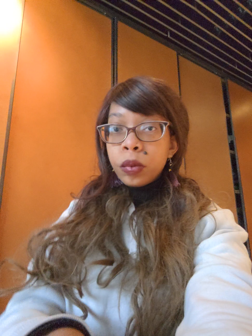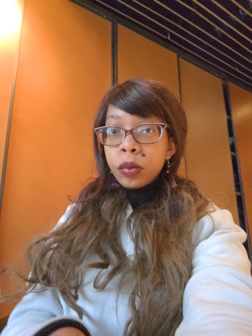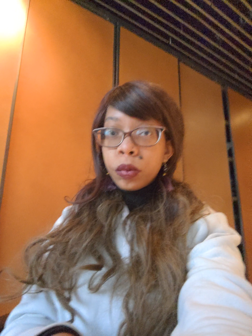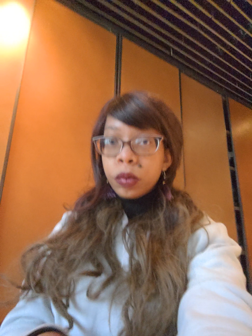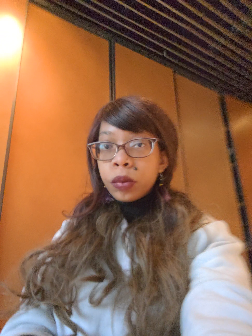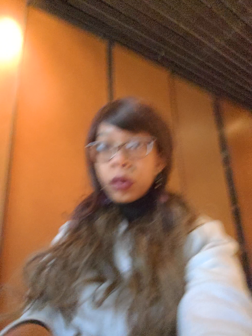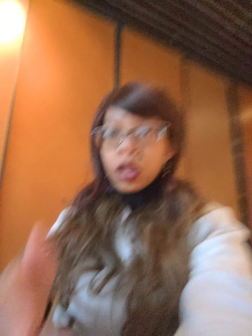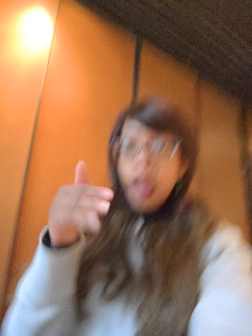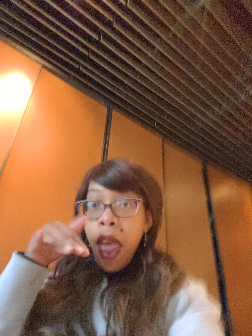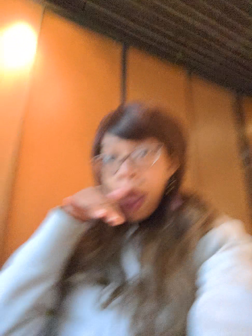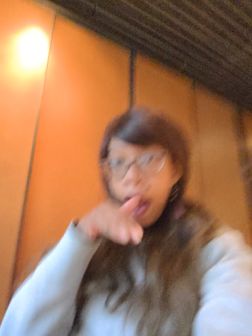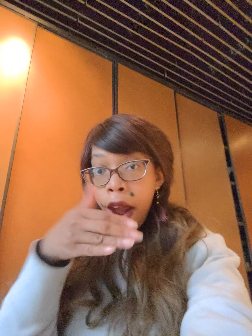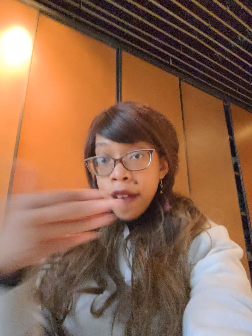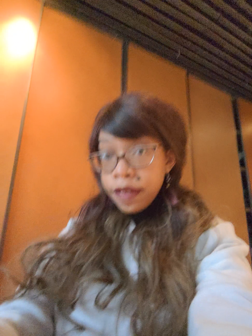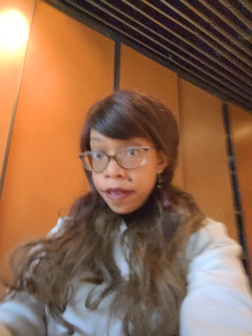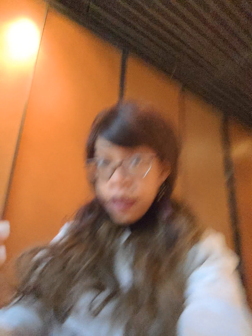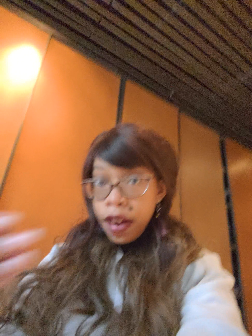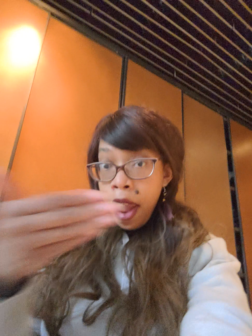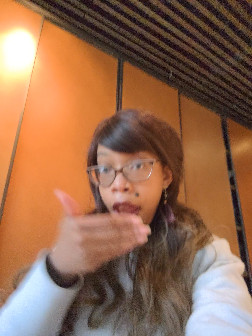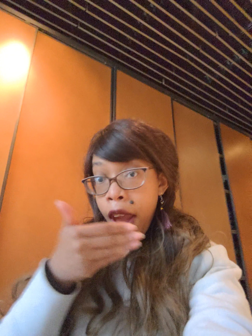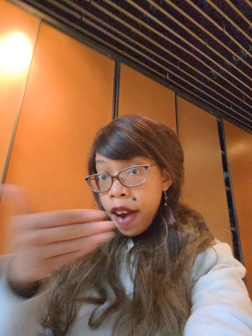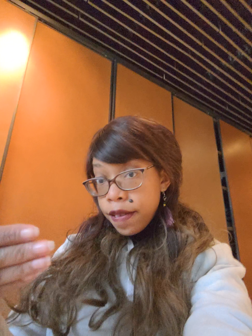after